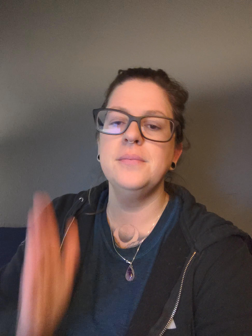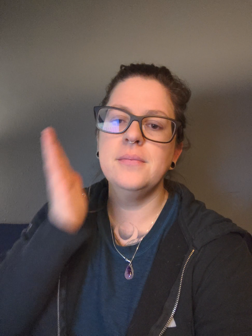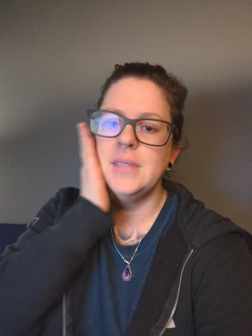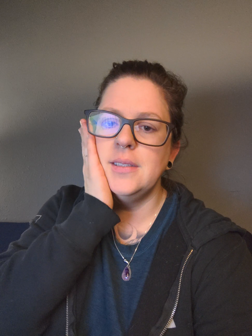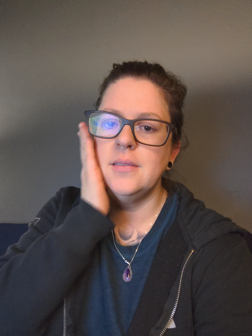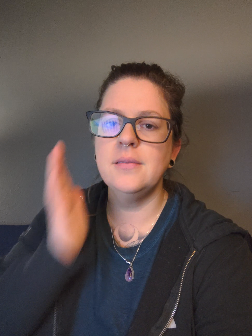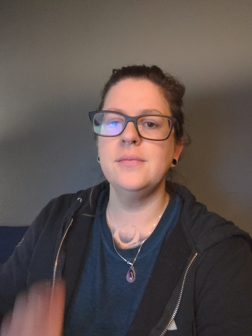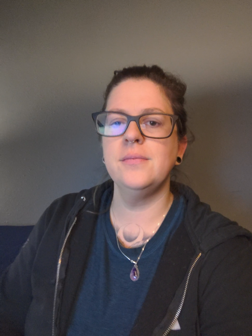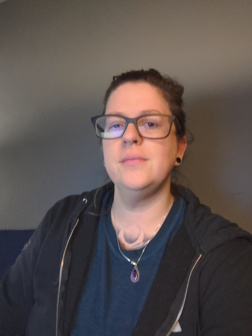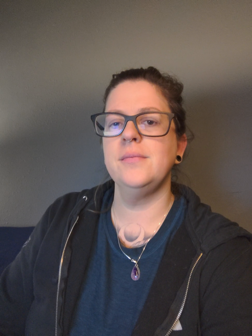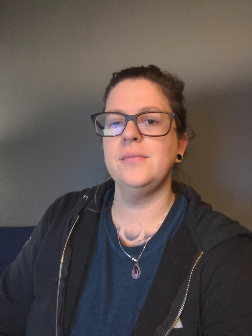bed